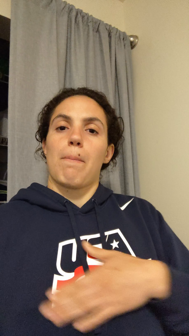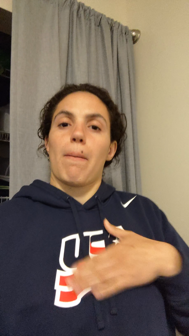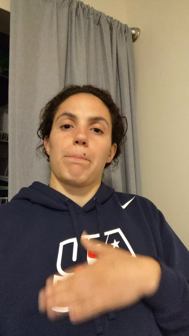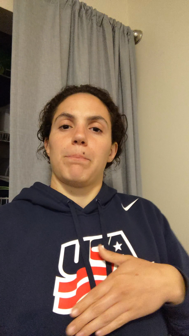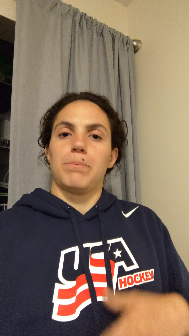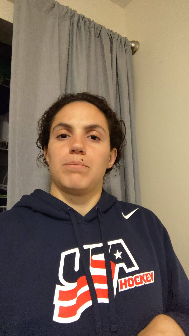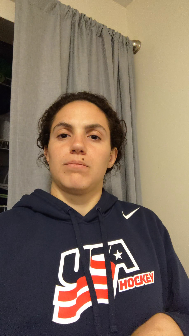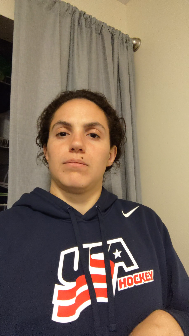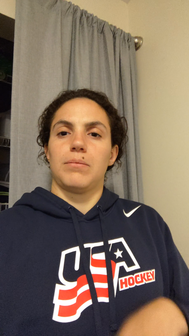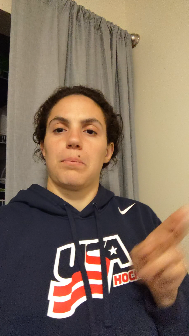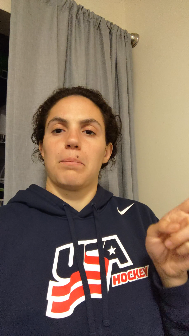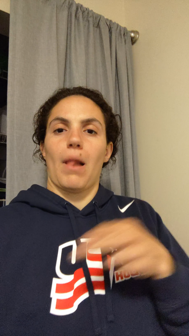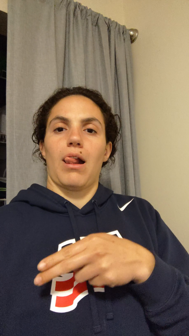belt